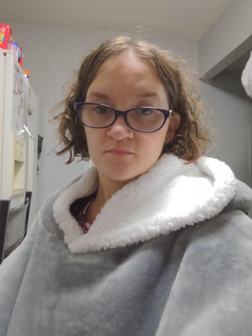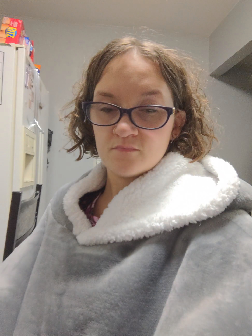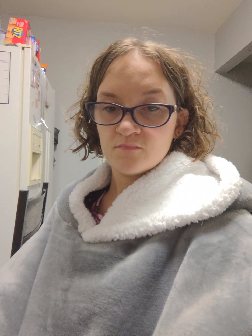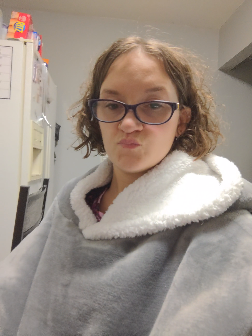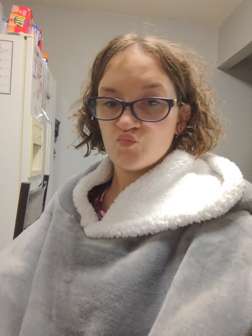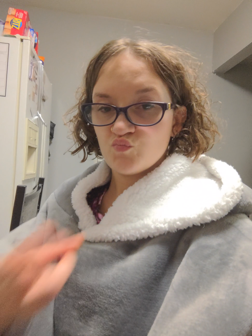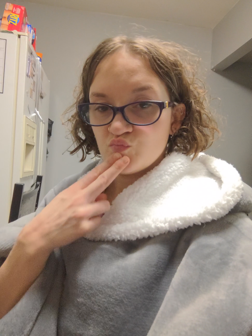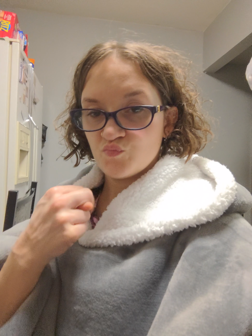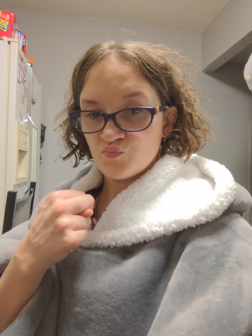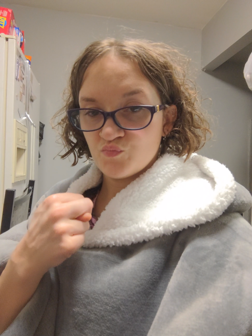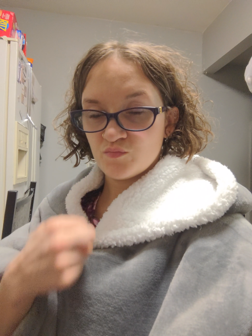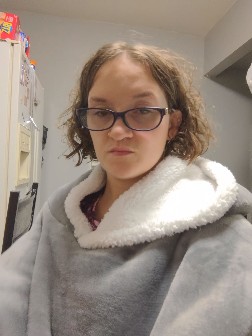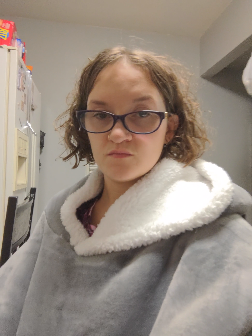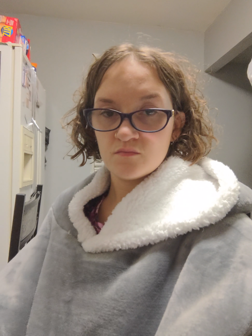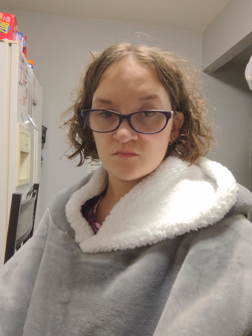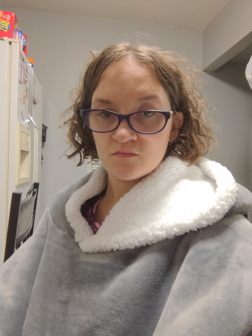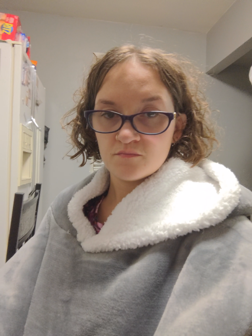cute